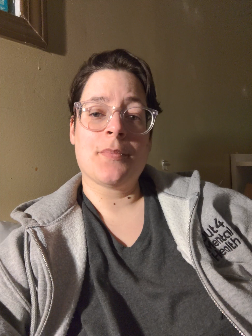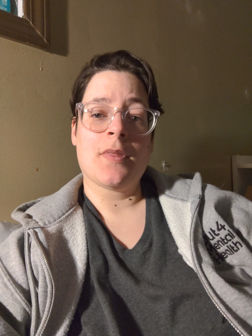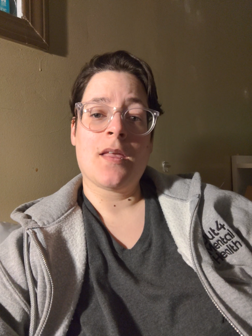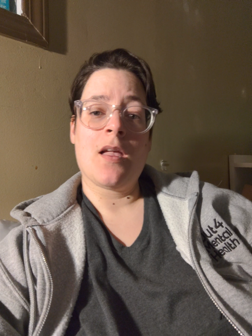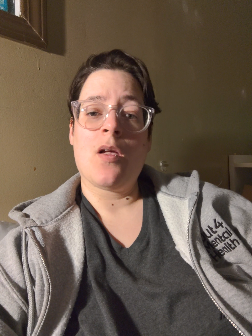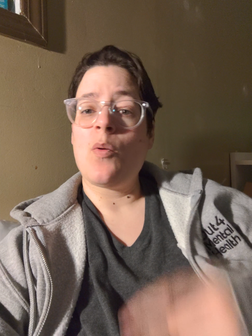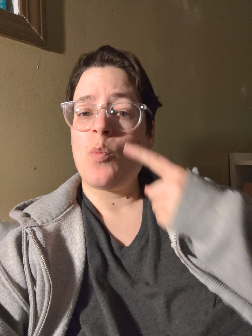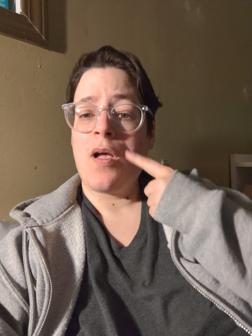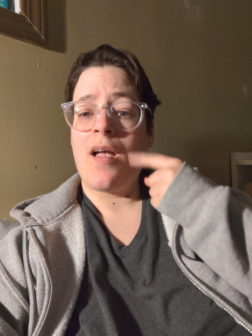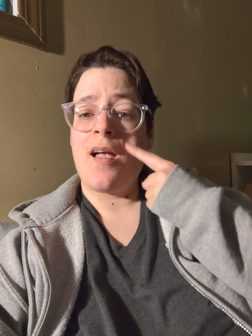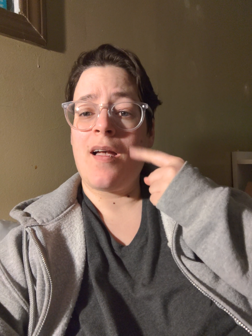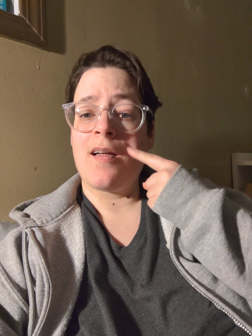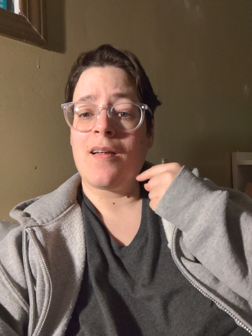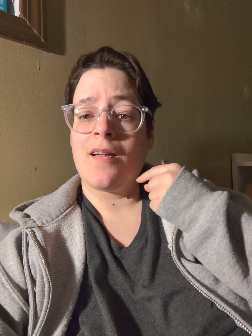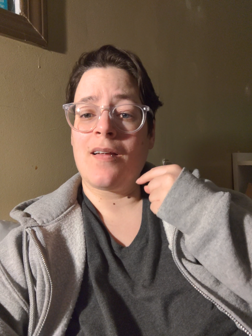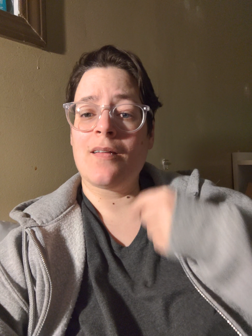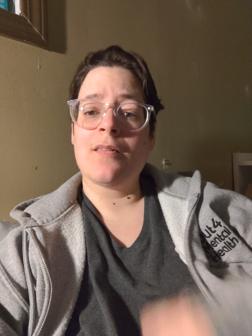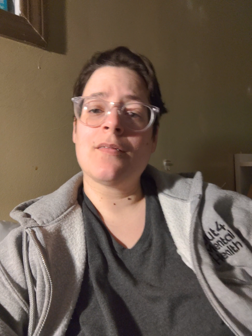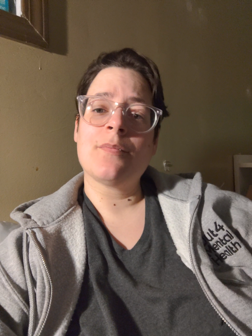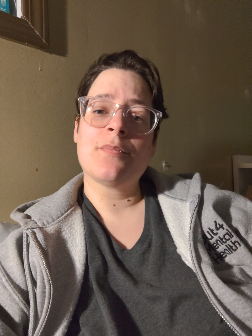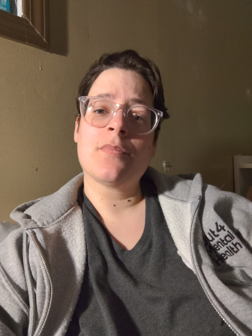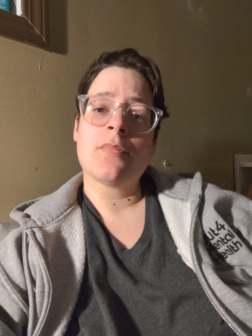cry